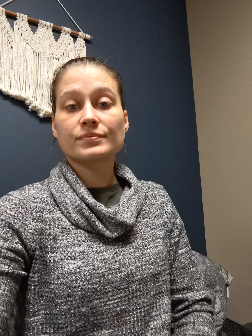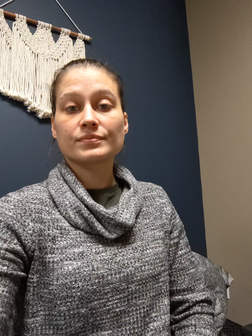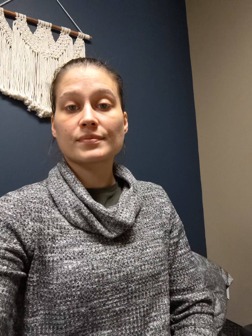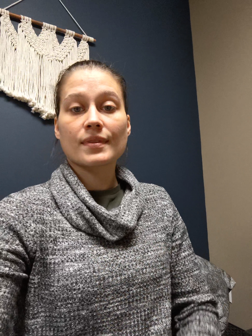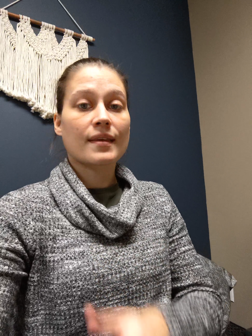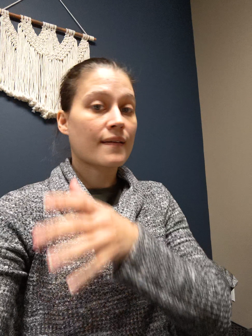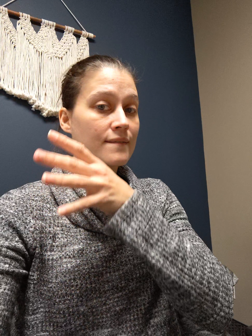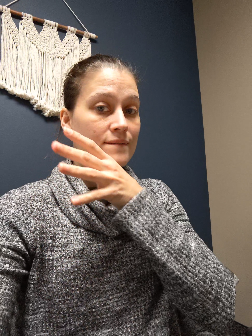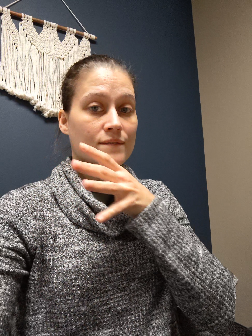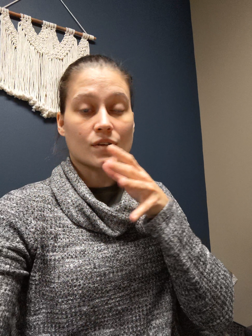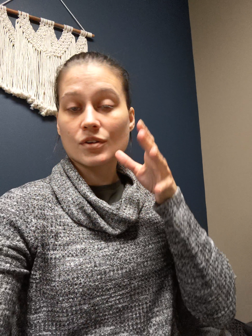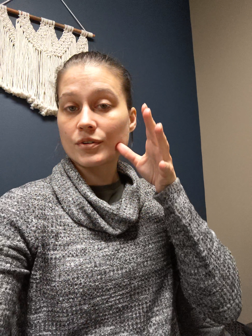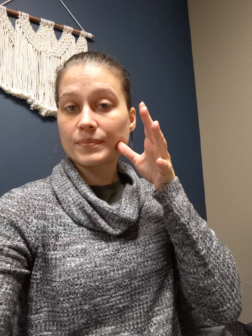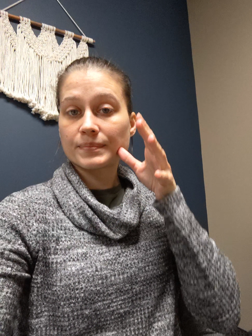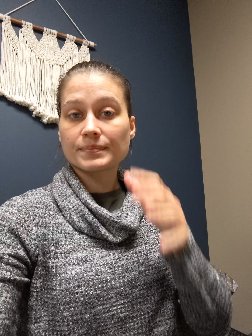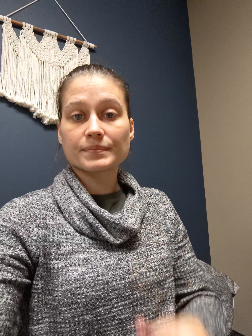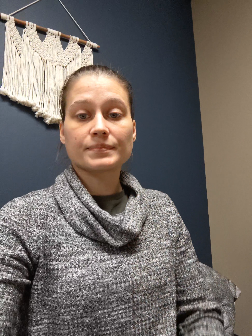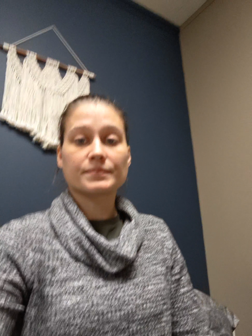farm